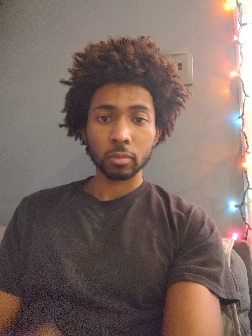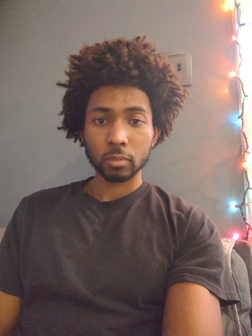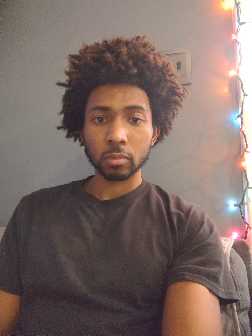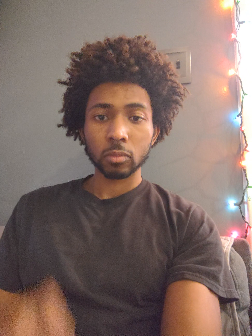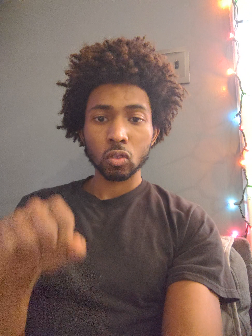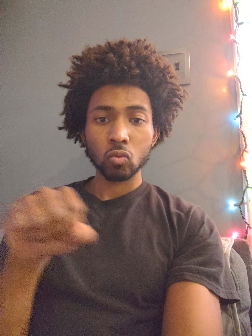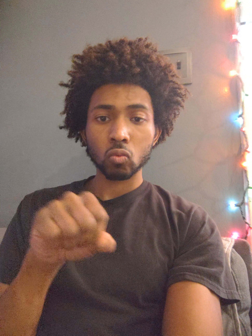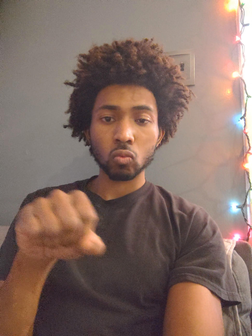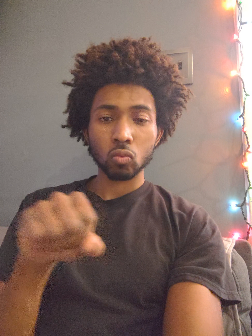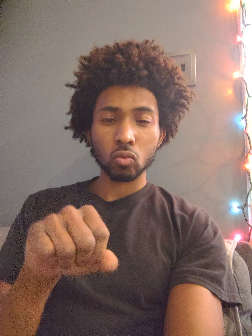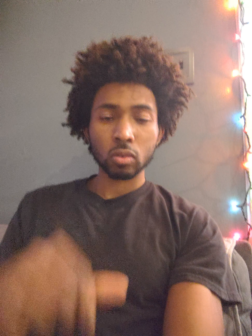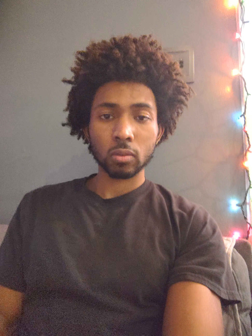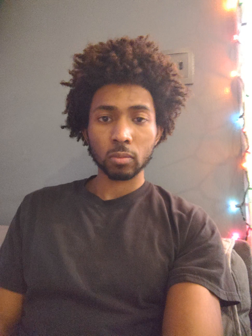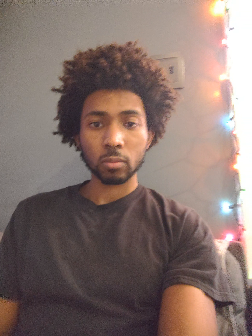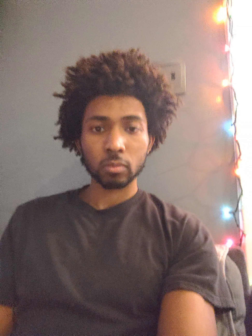shoe